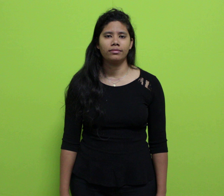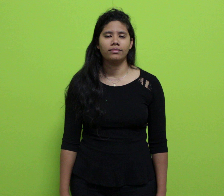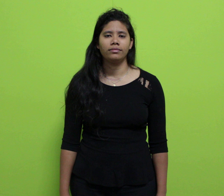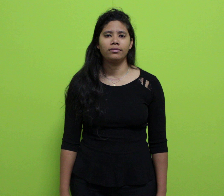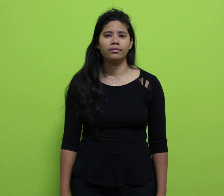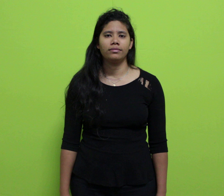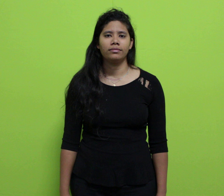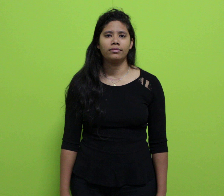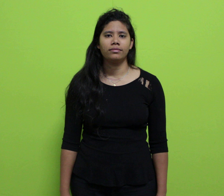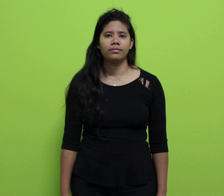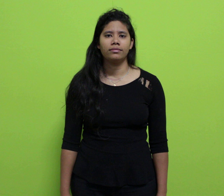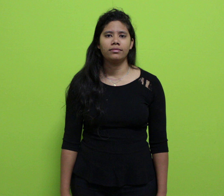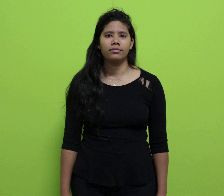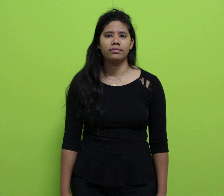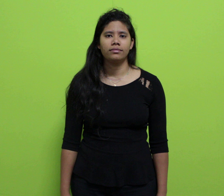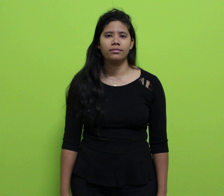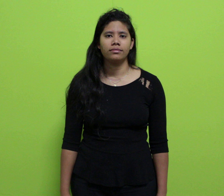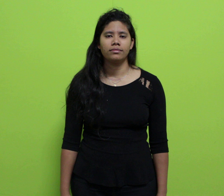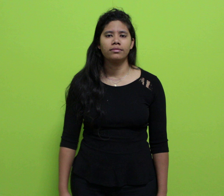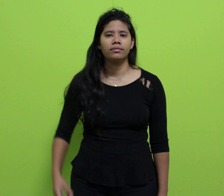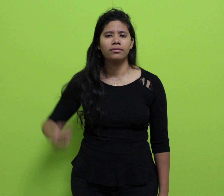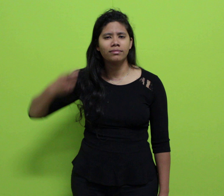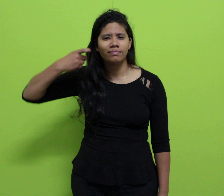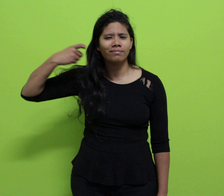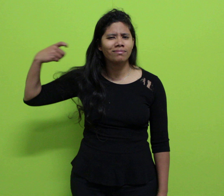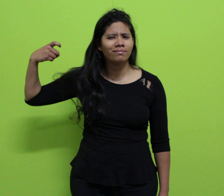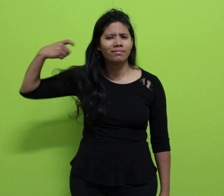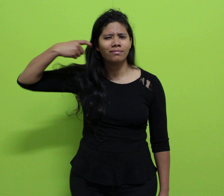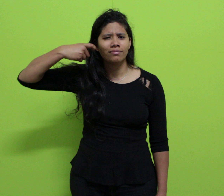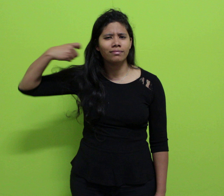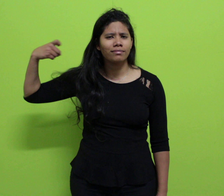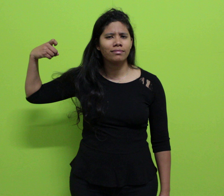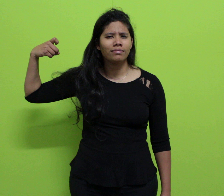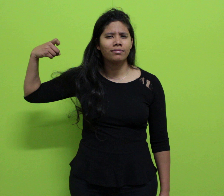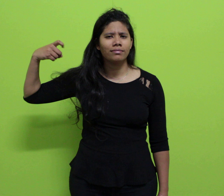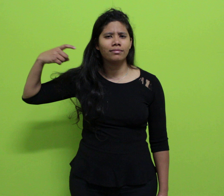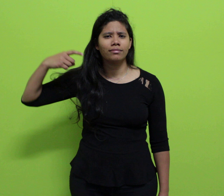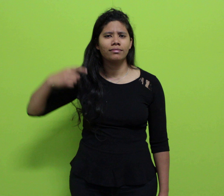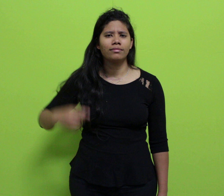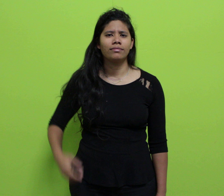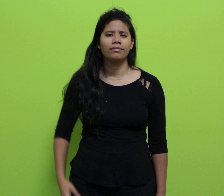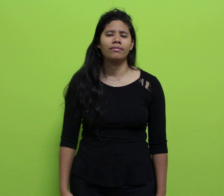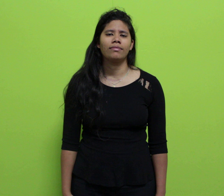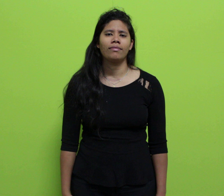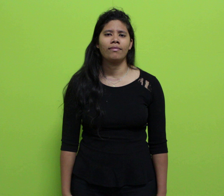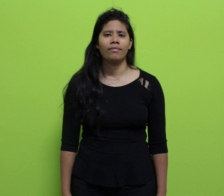barulho